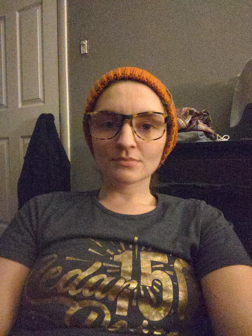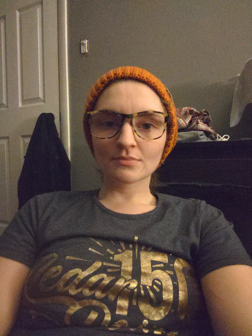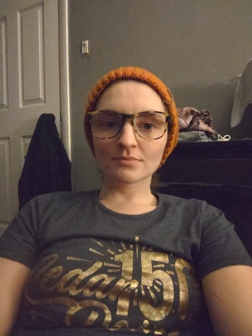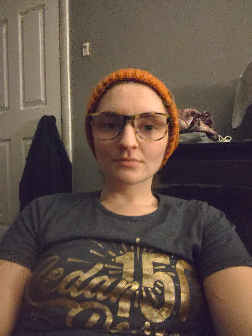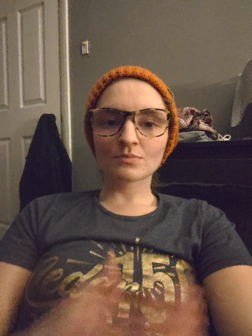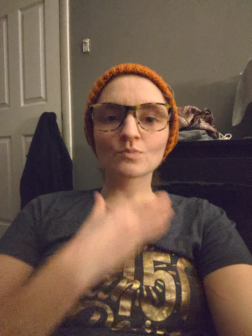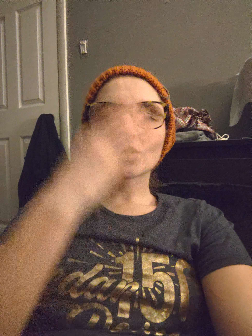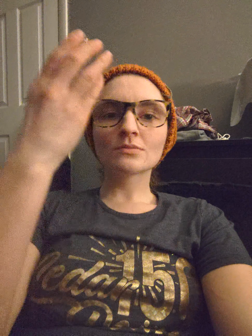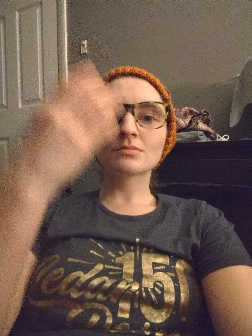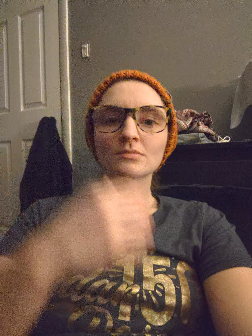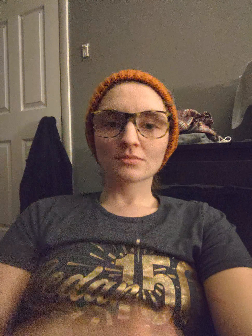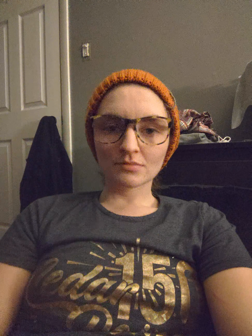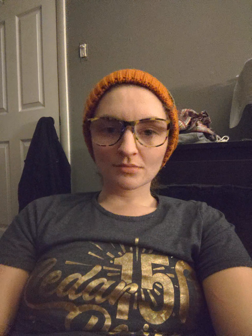giraffe